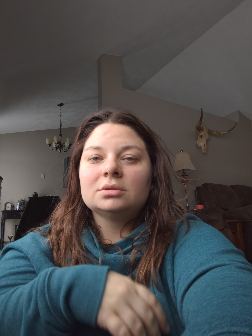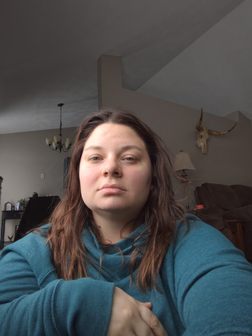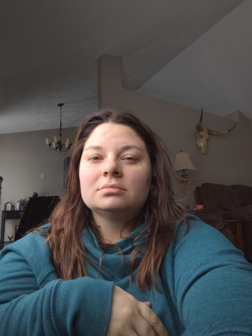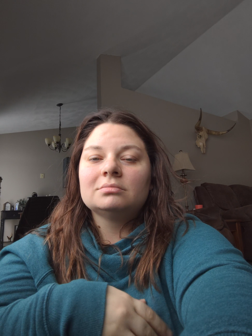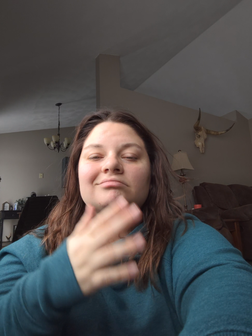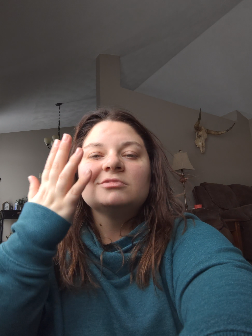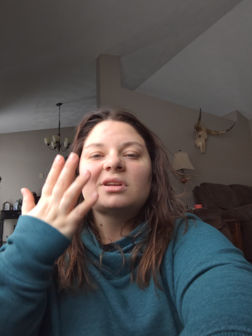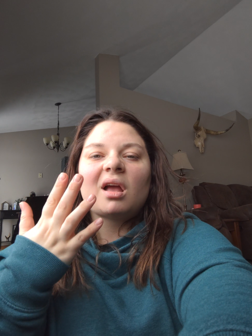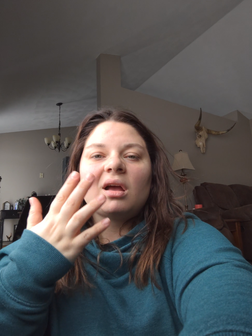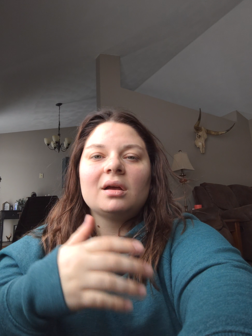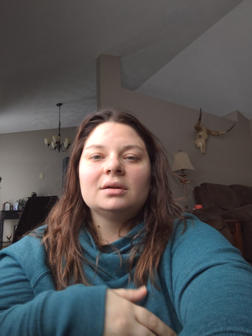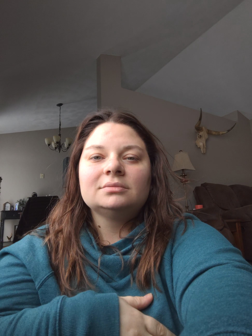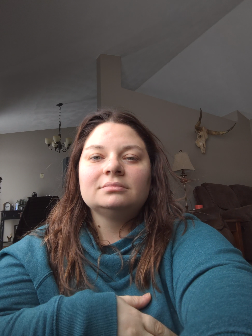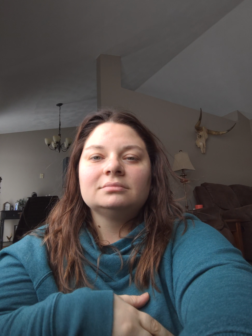sad